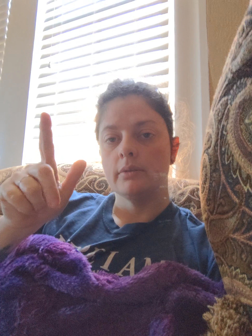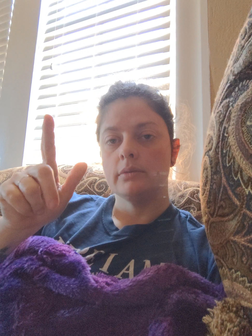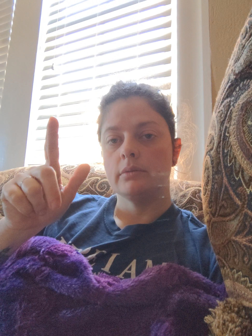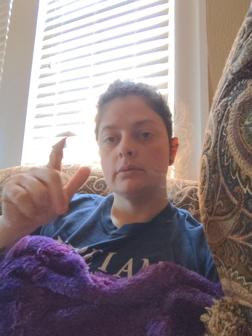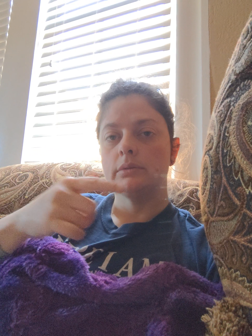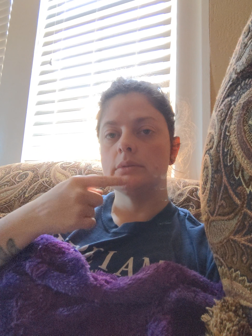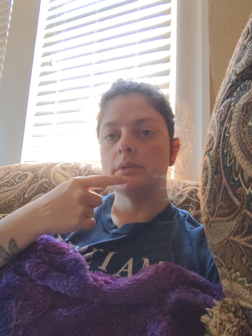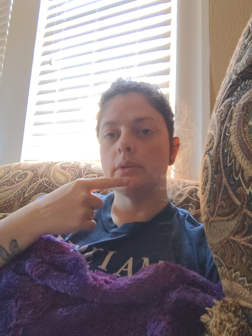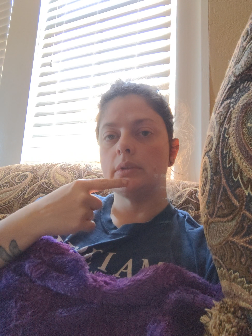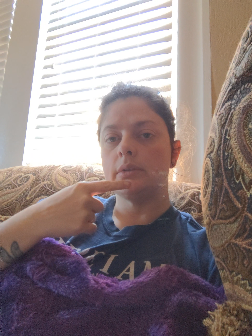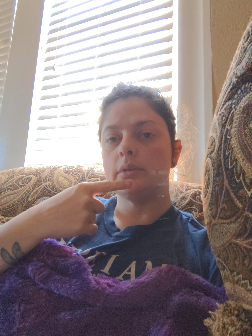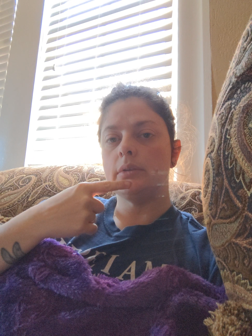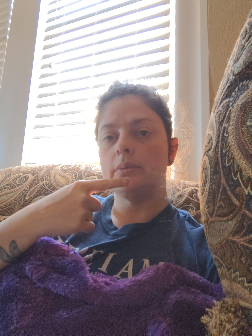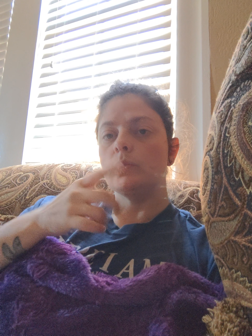say